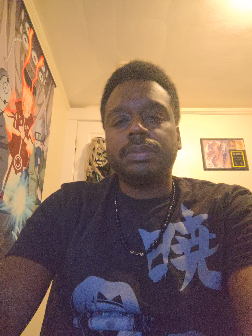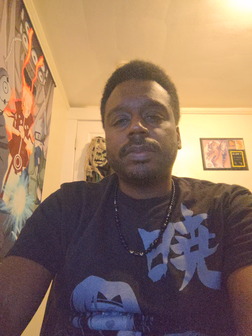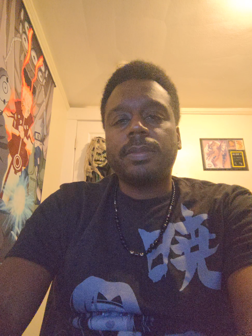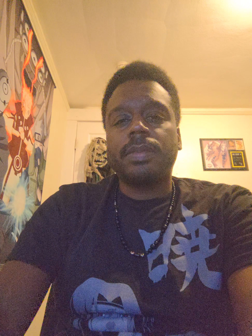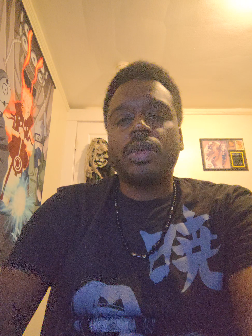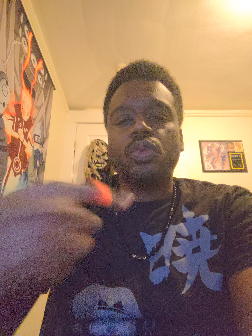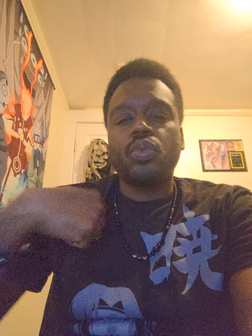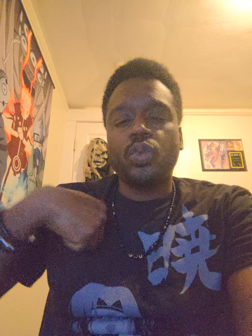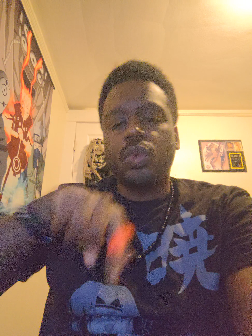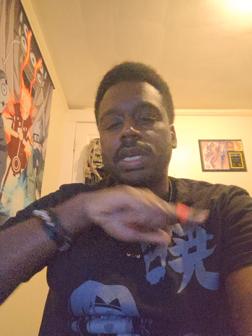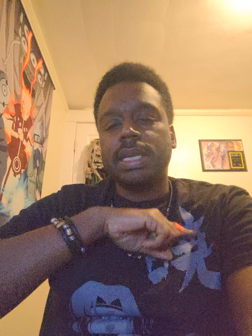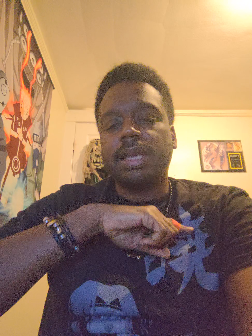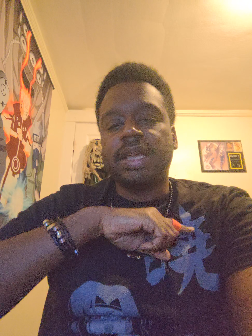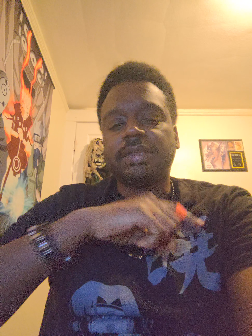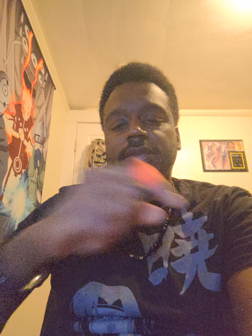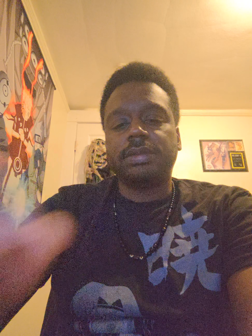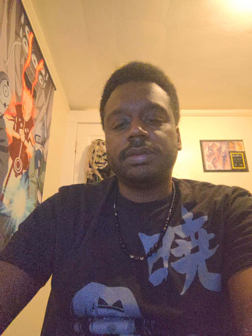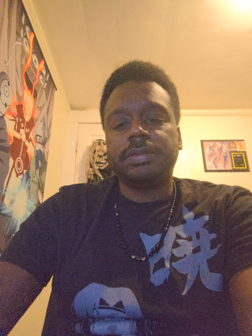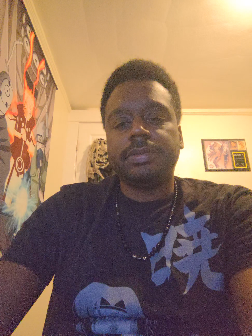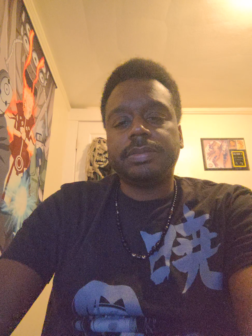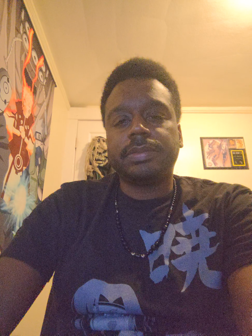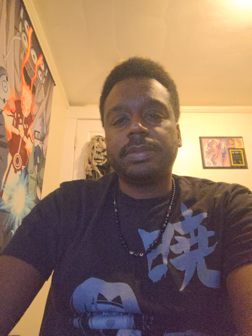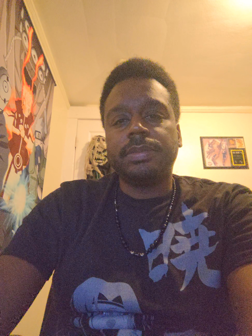we